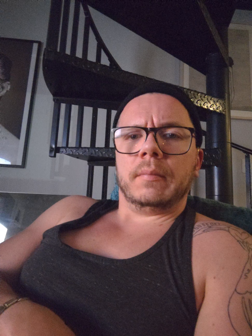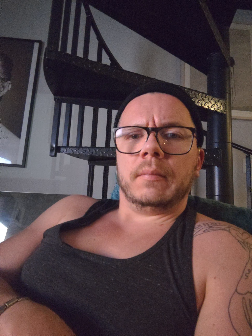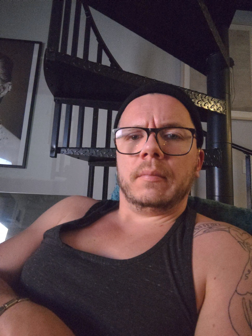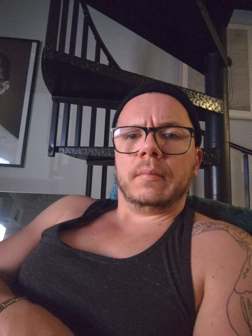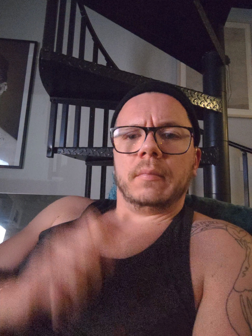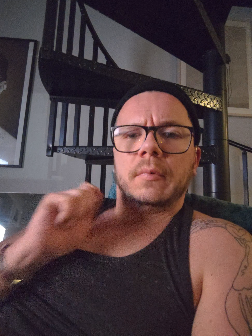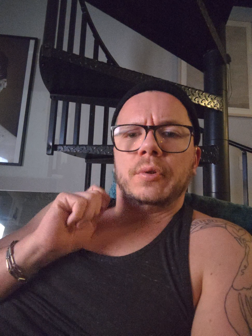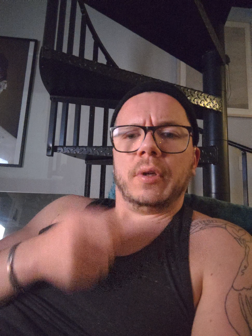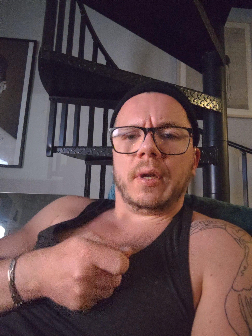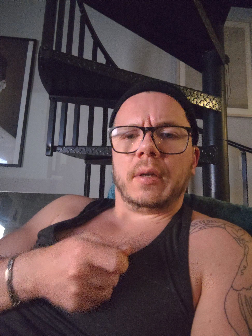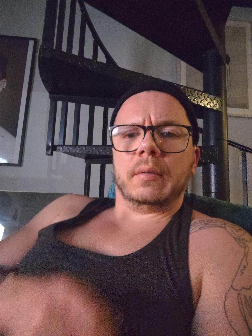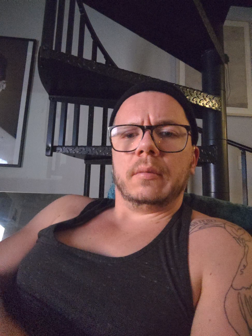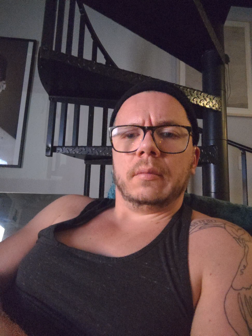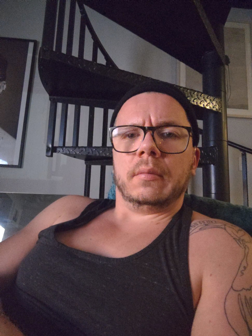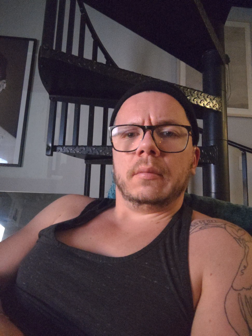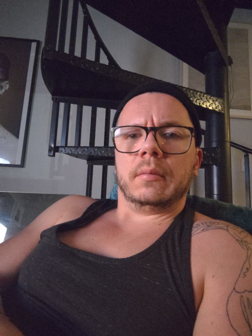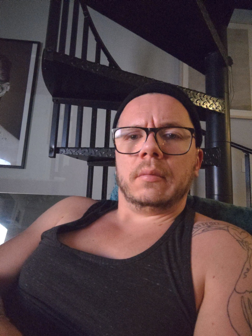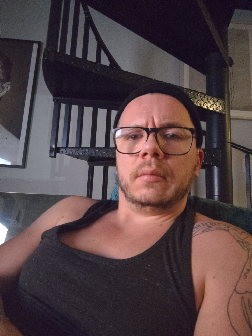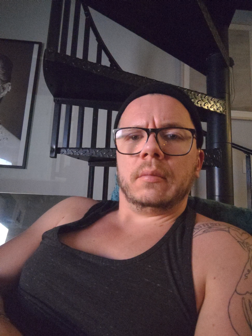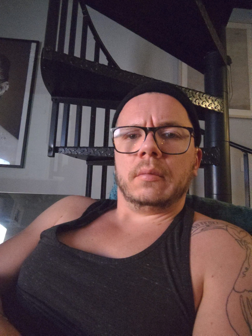jacket